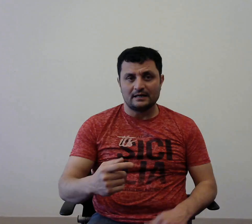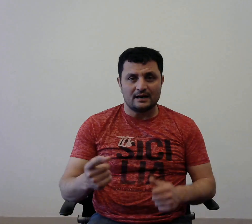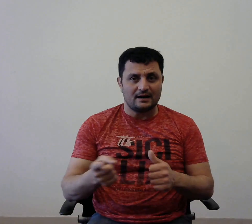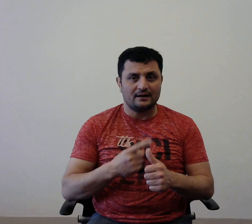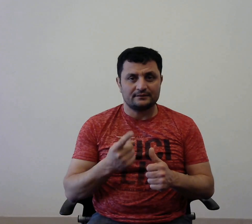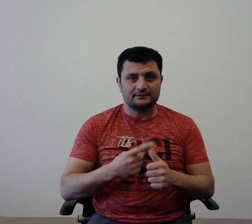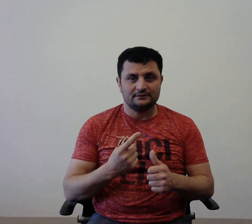ad